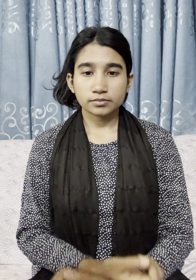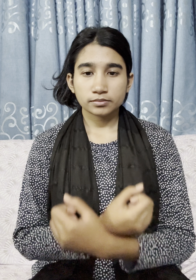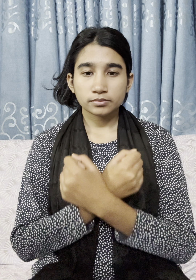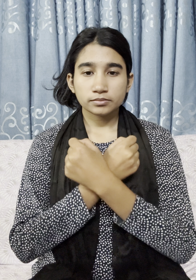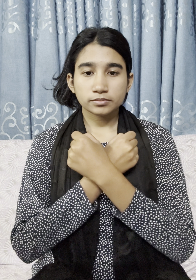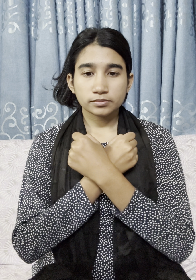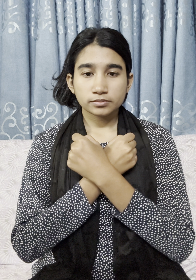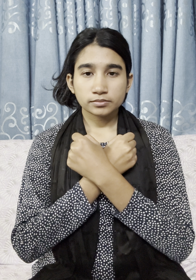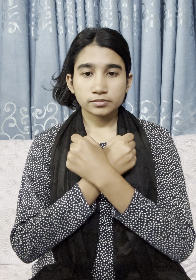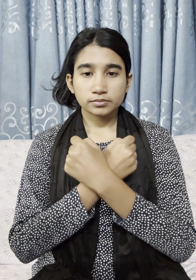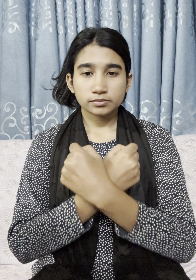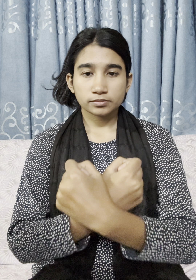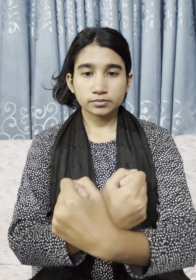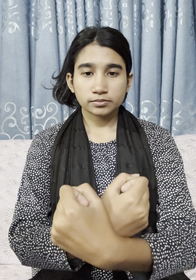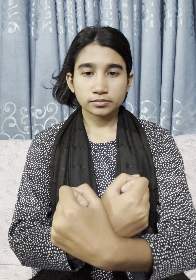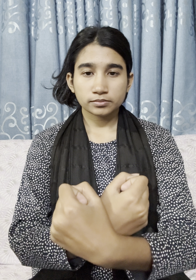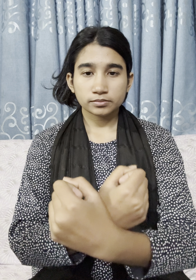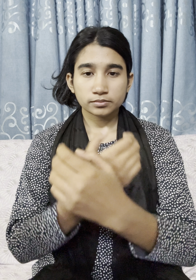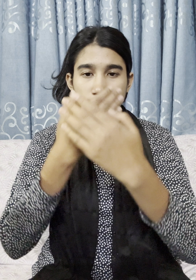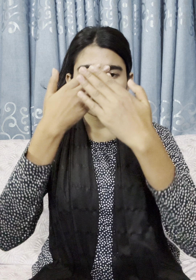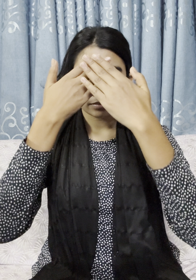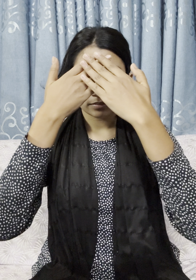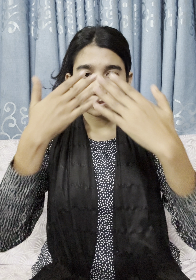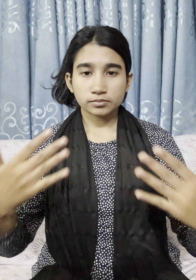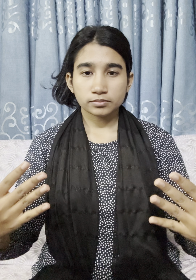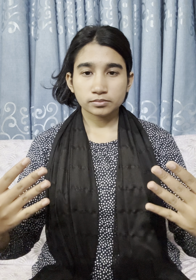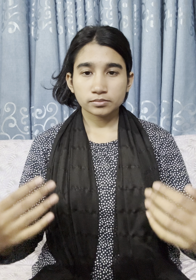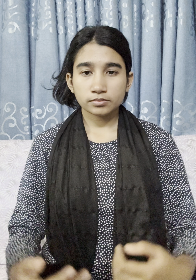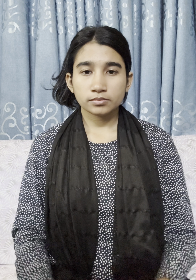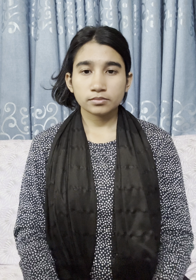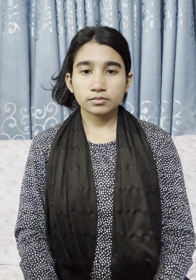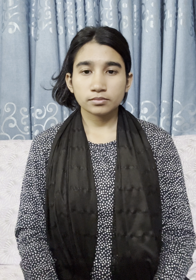জেল